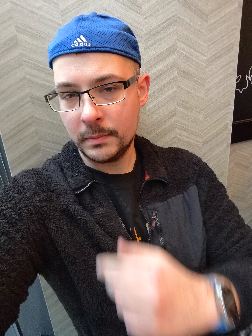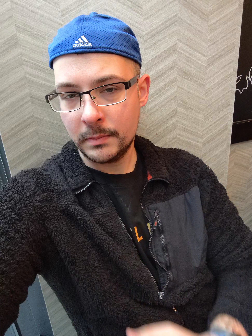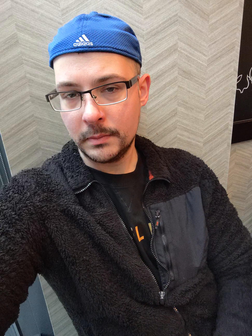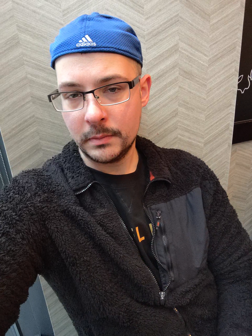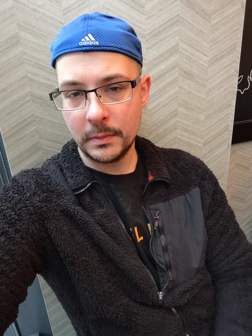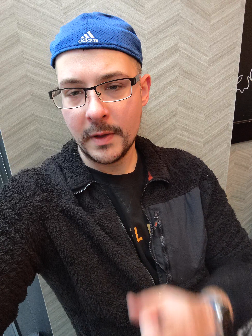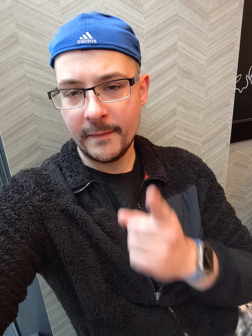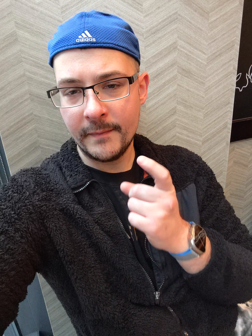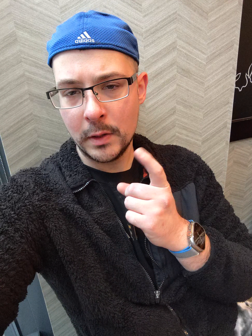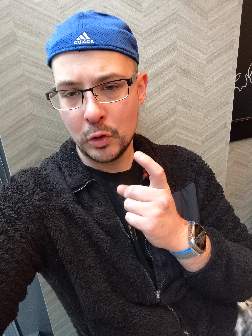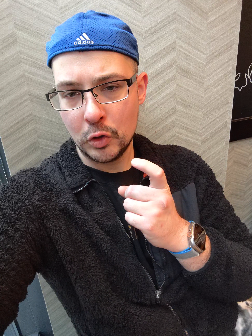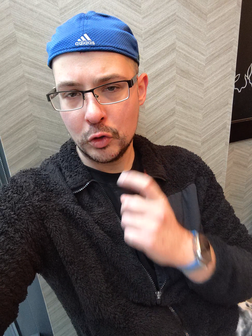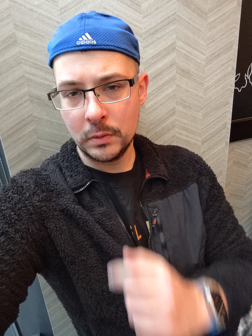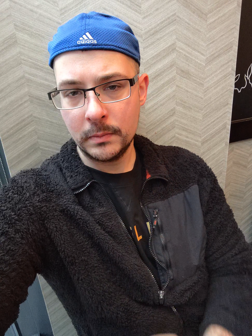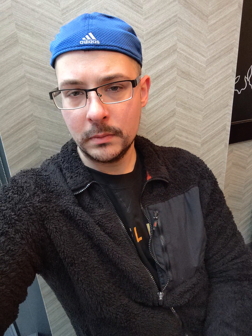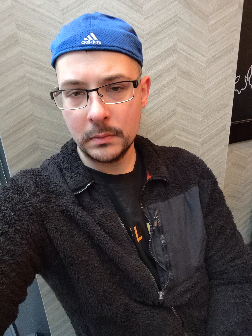finger